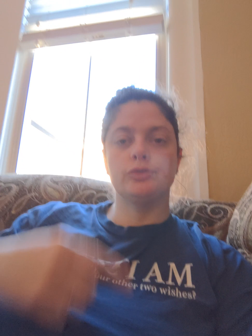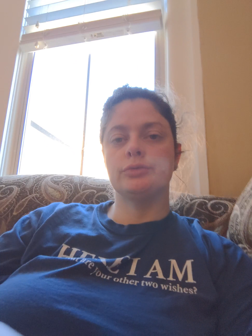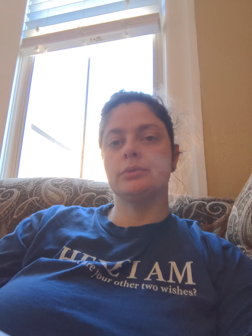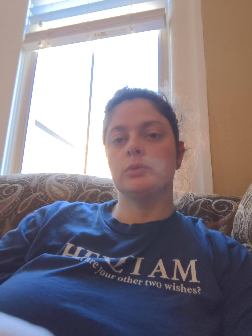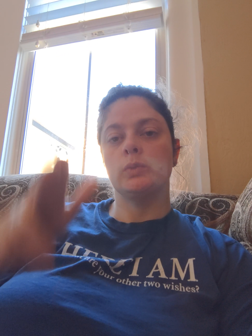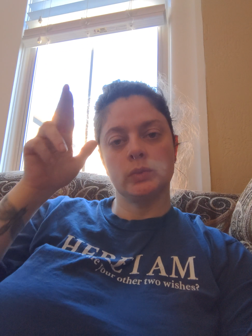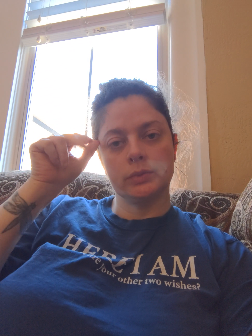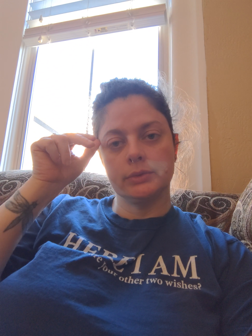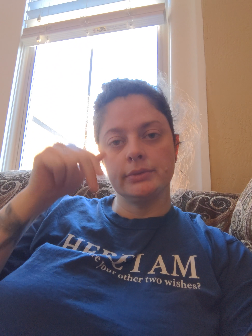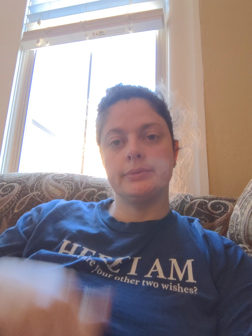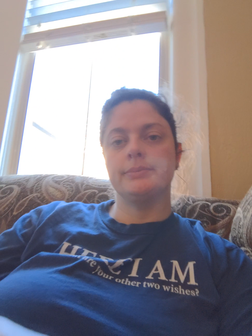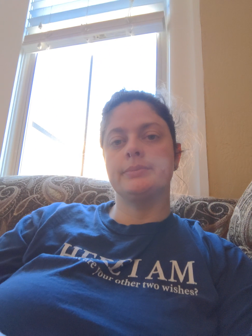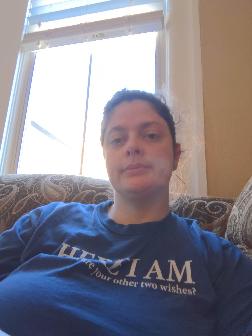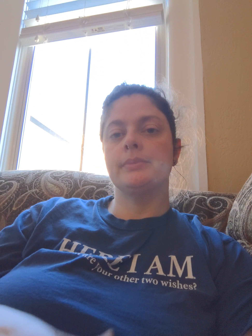horse